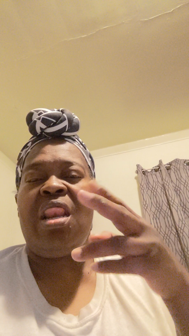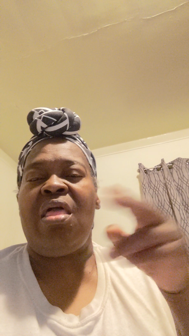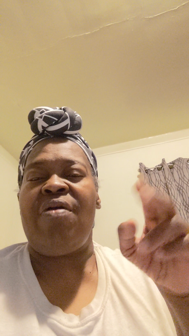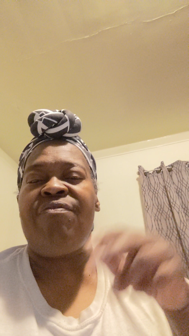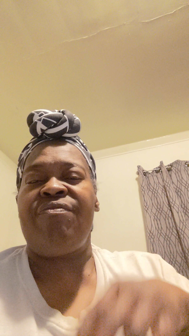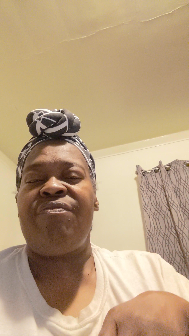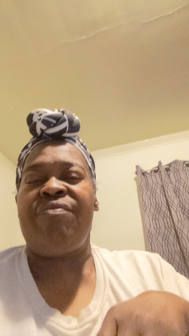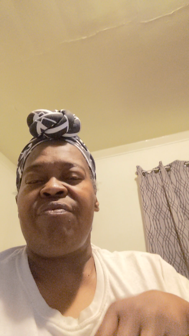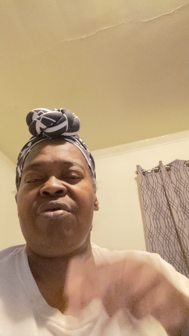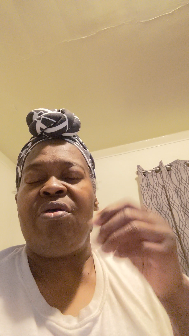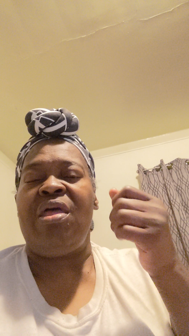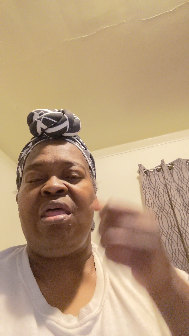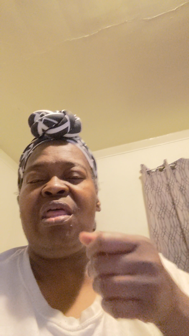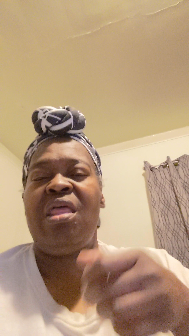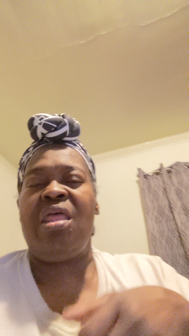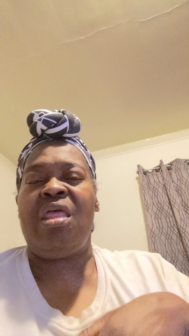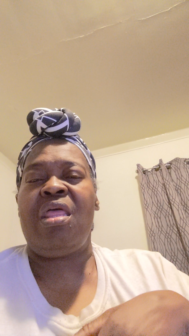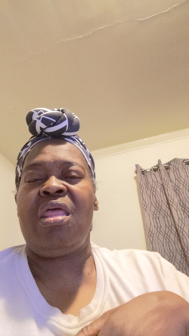hit